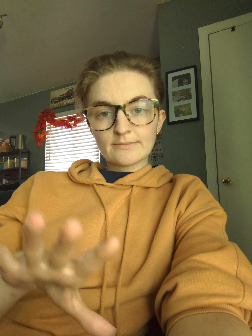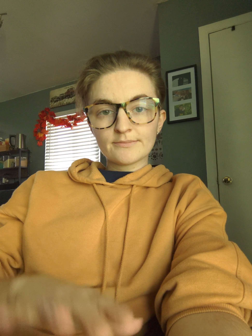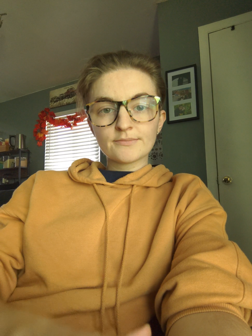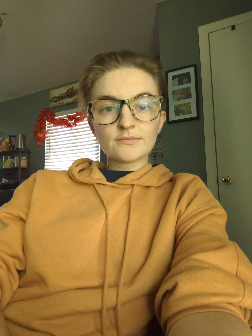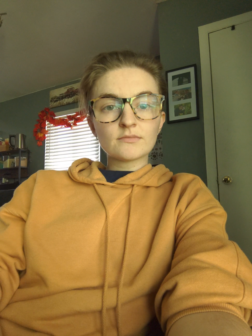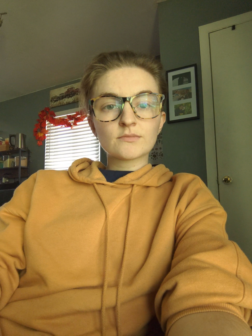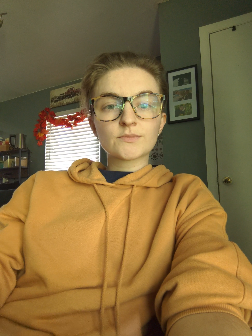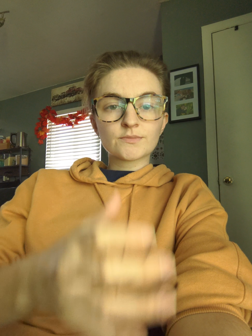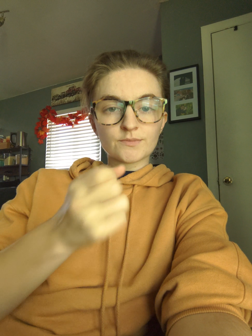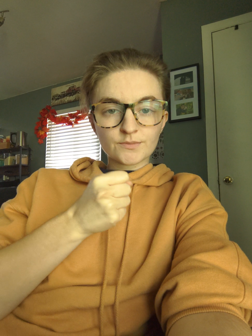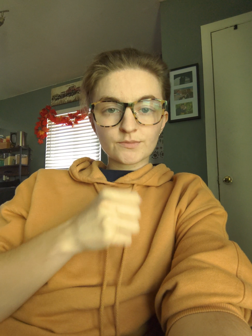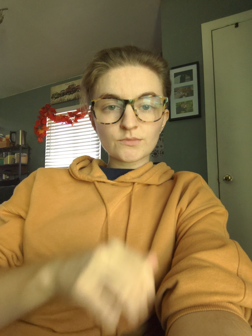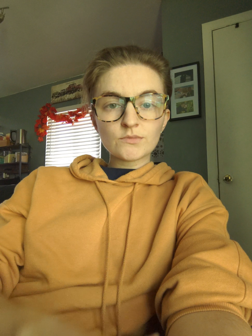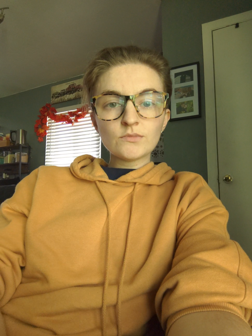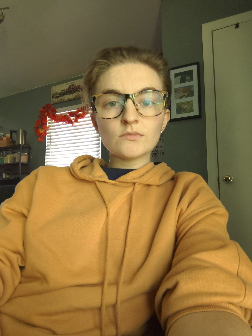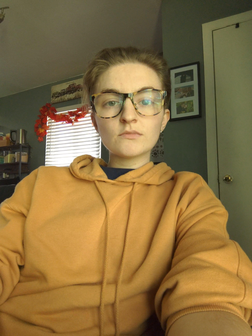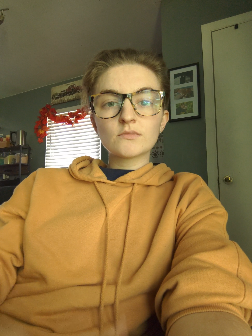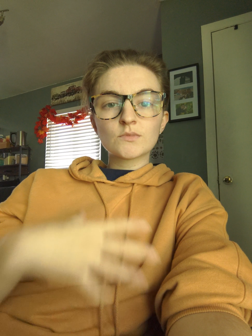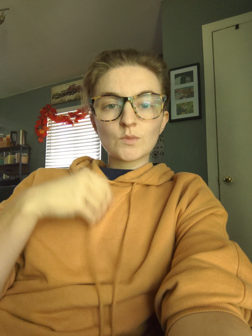get